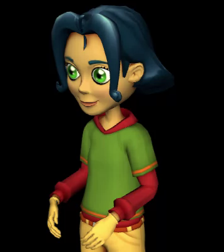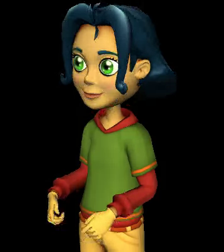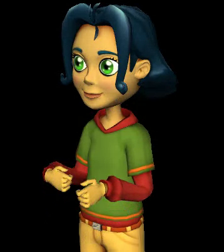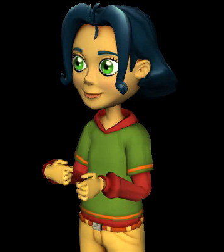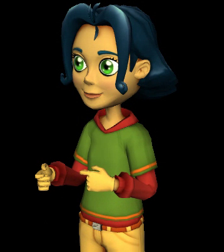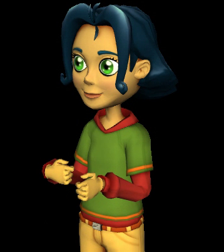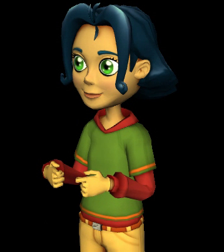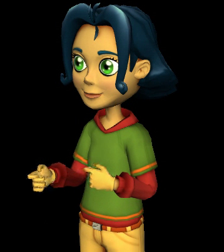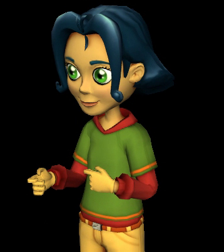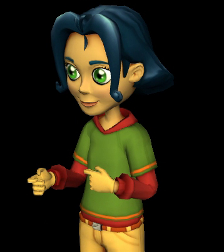تجارة